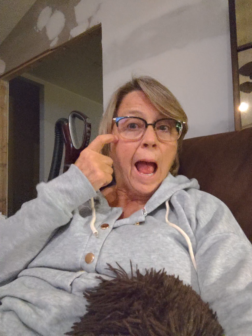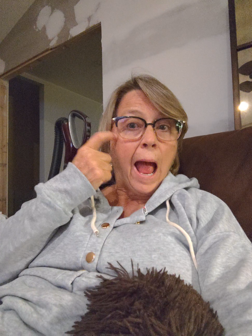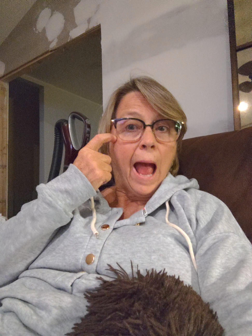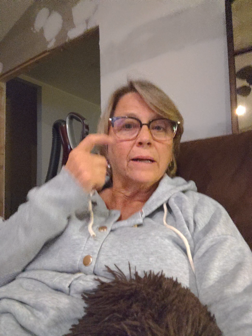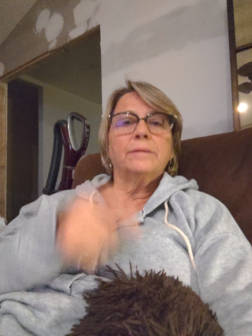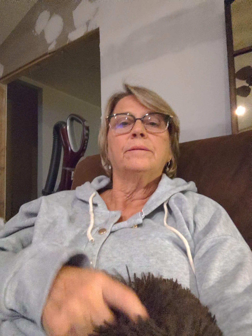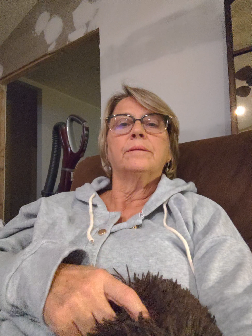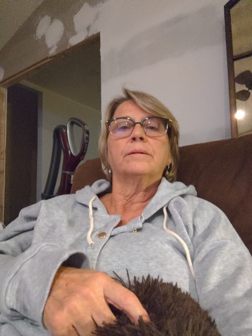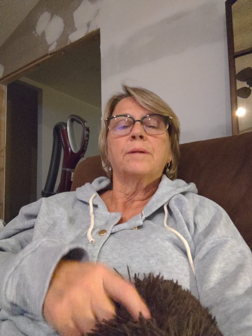eye